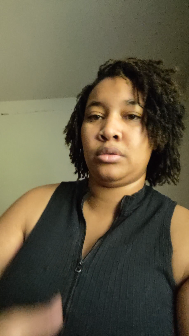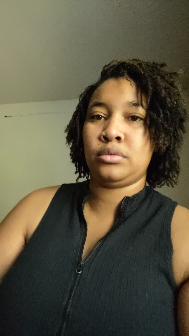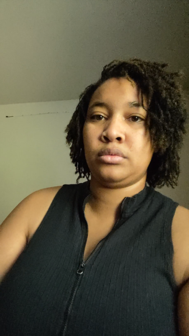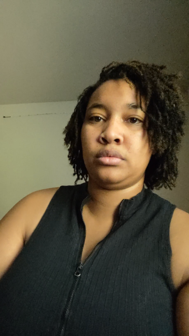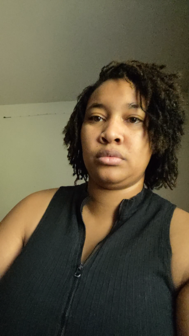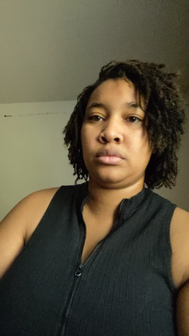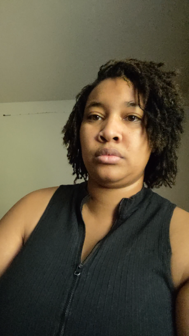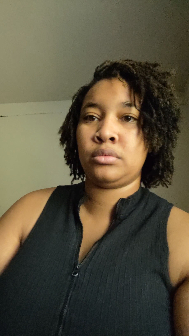butterfly